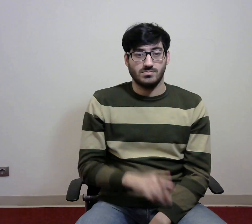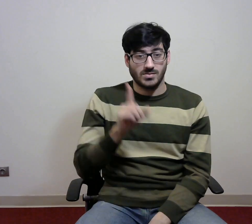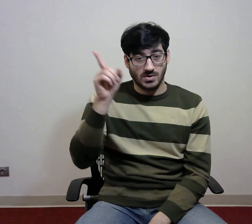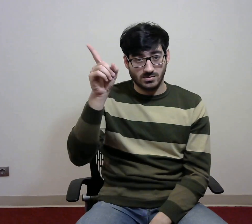onun